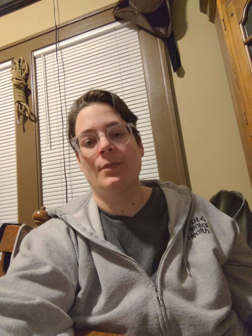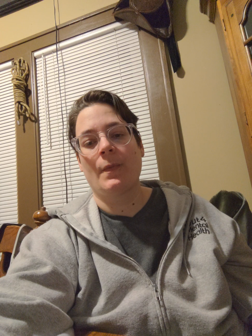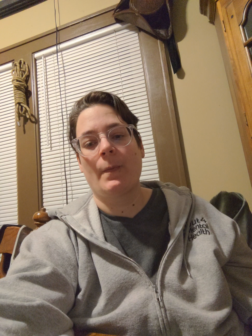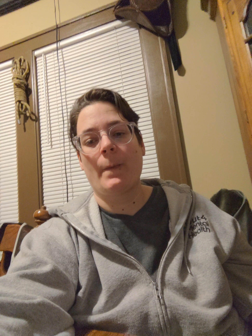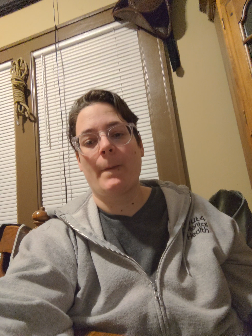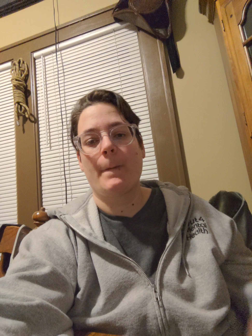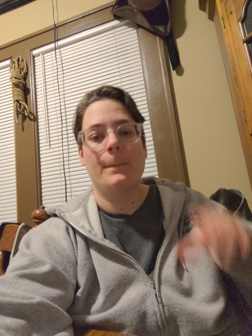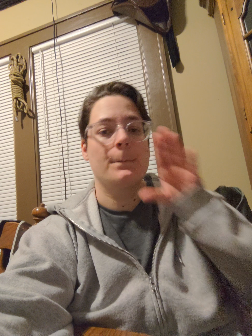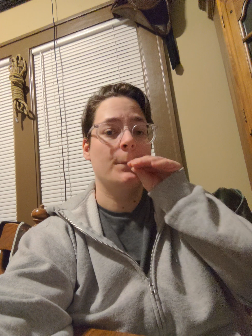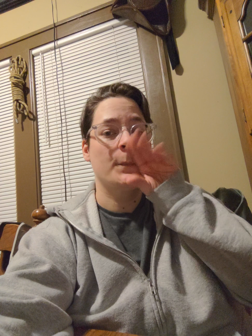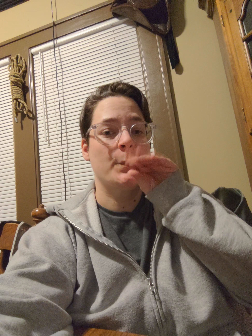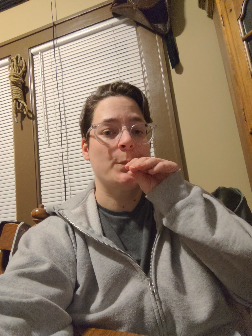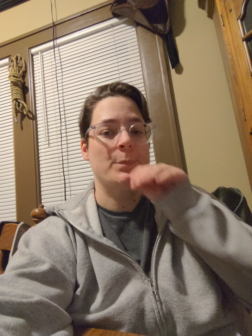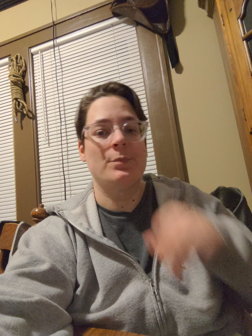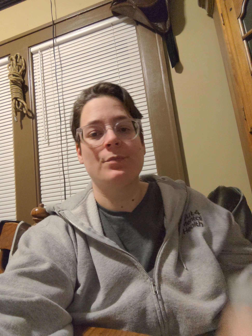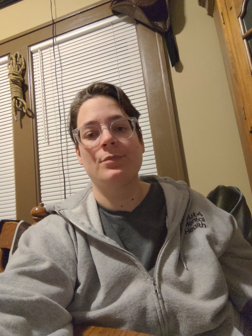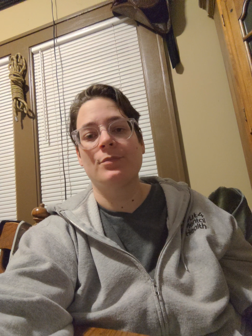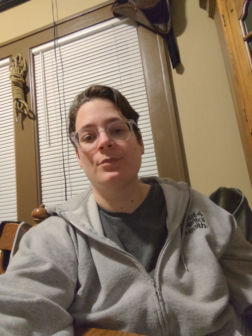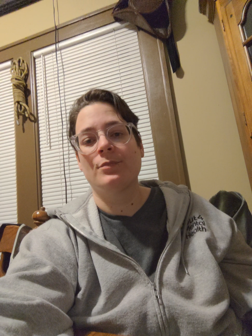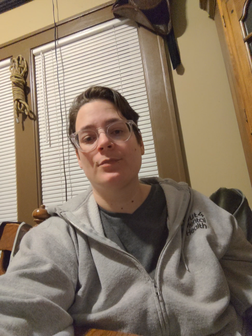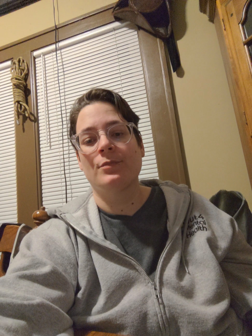goose